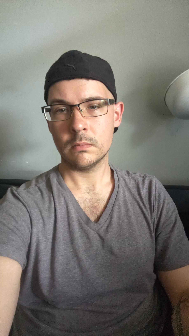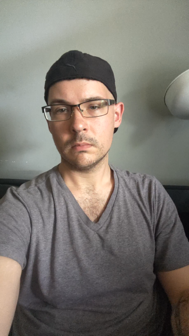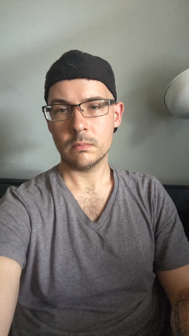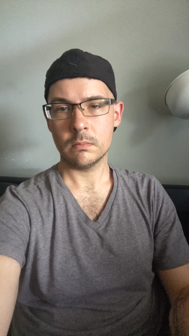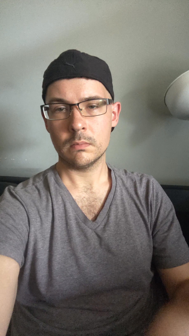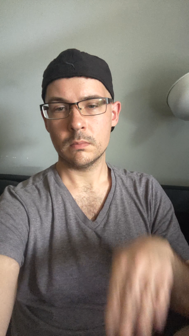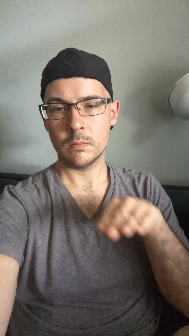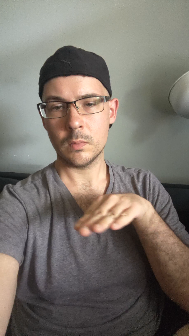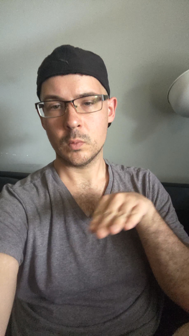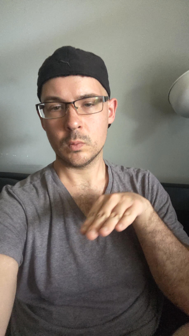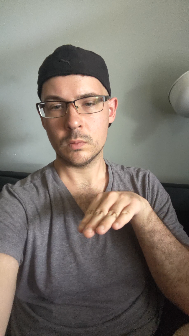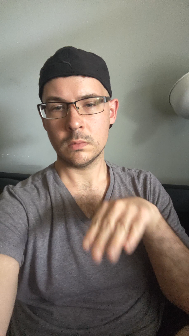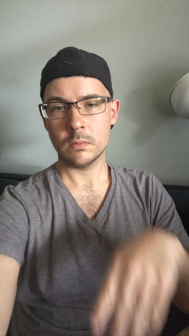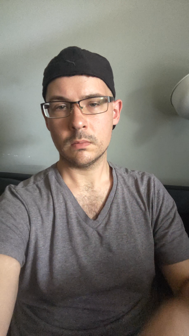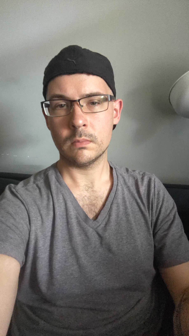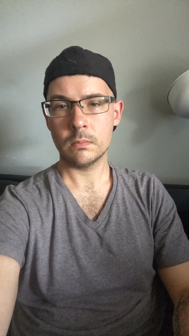boots